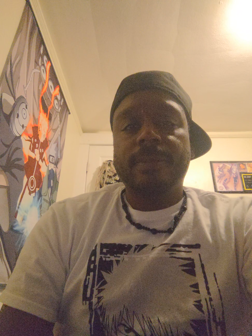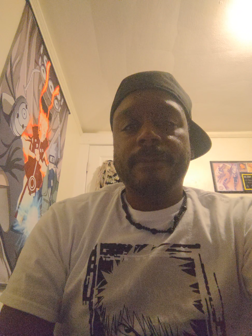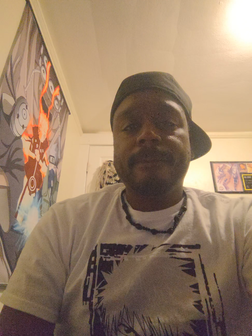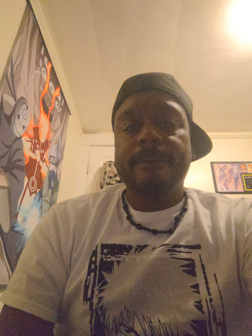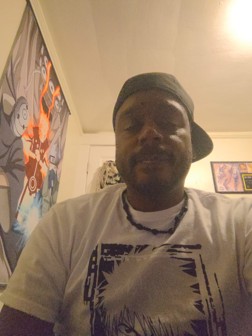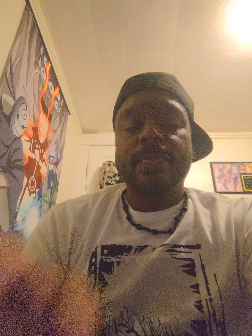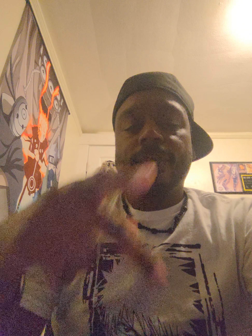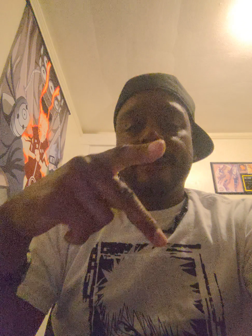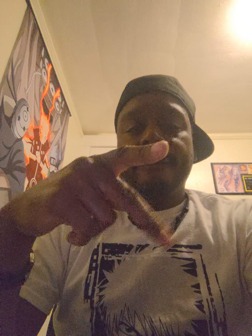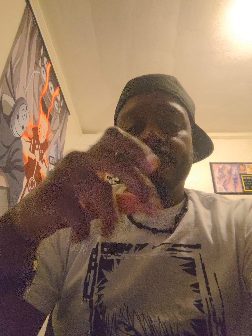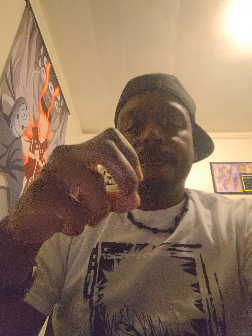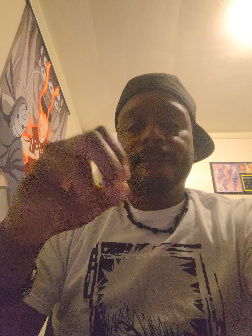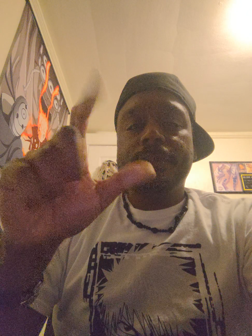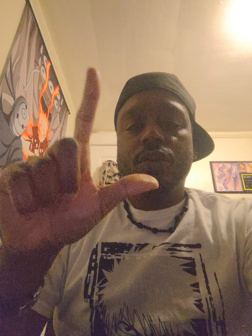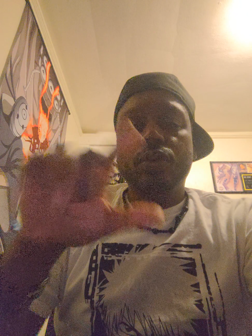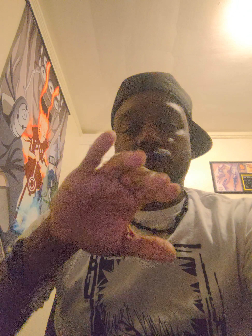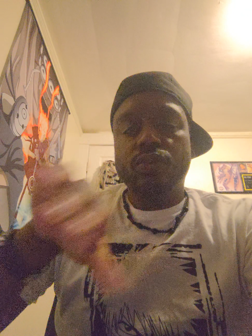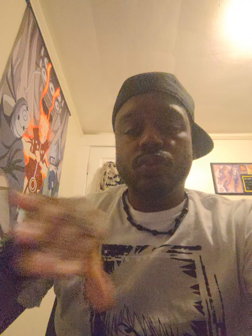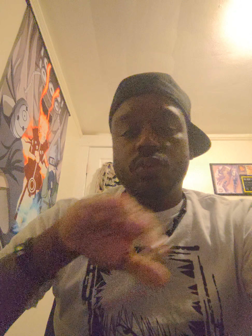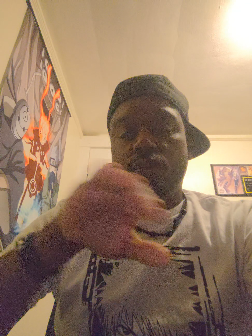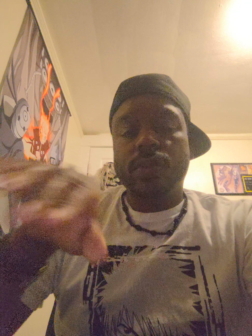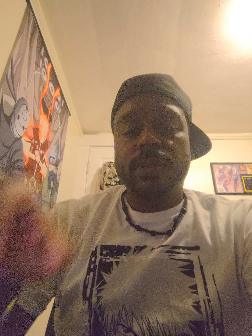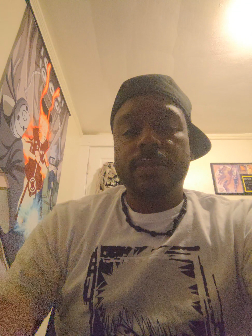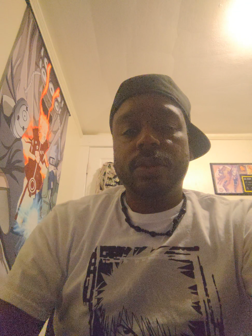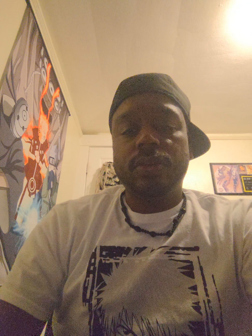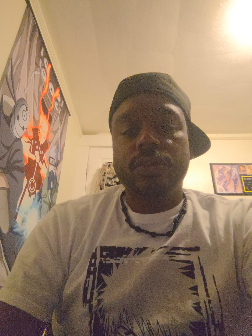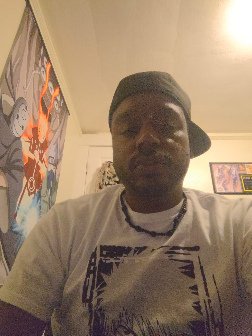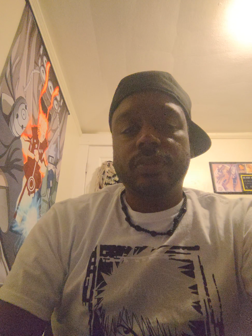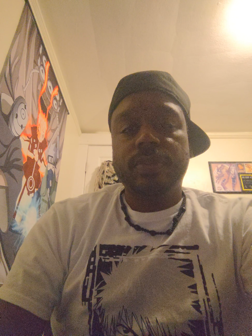pool